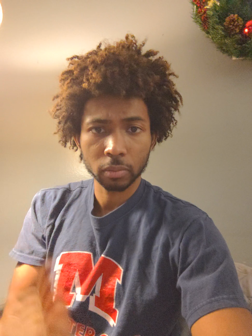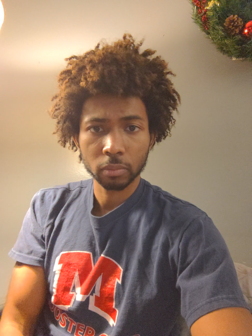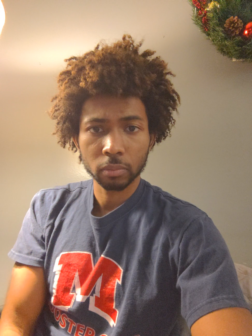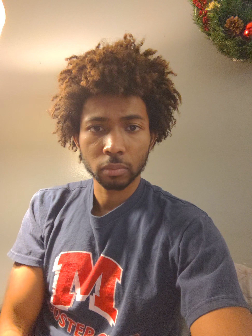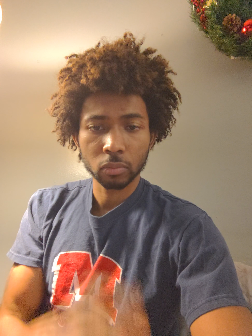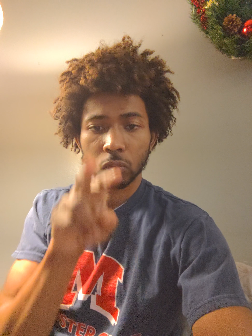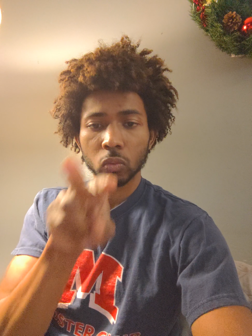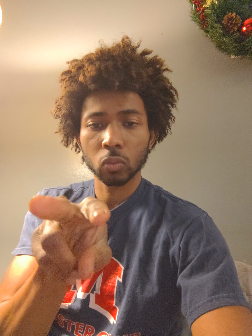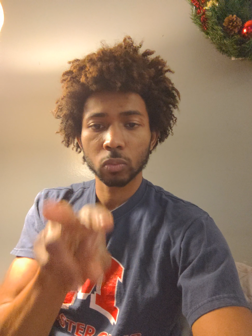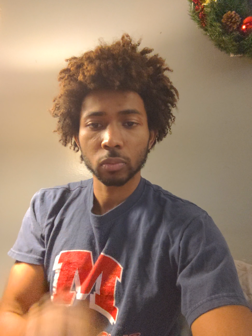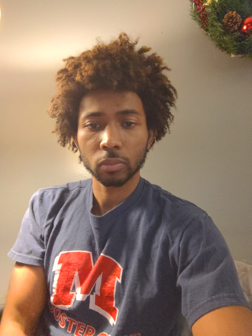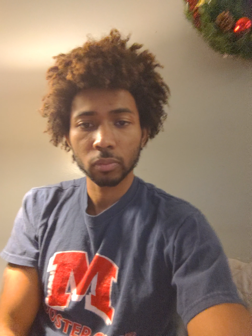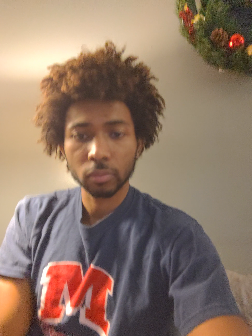look